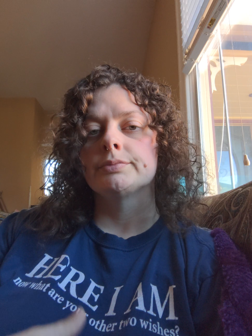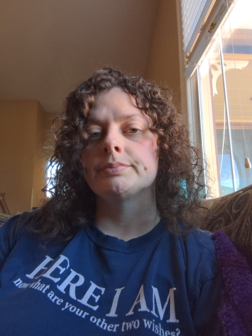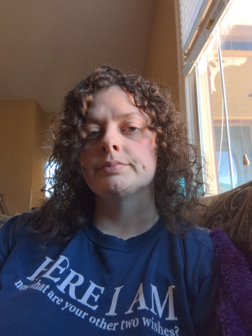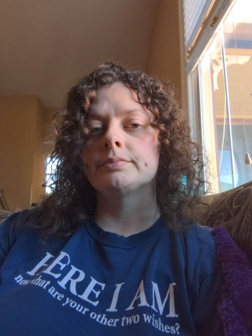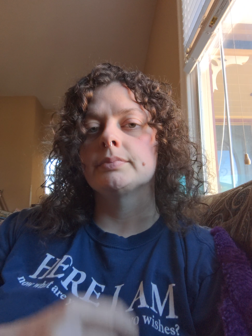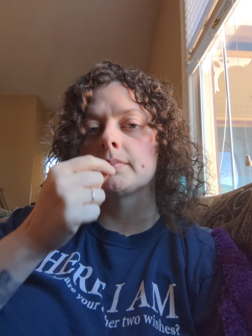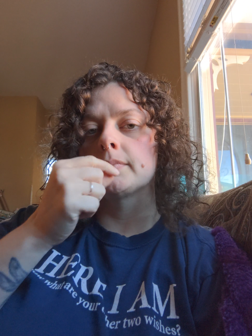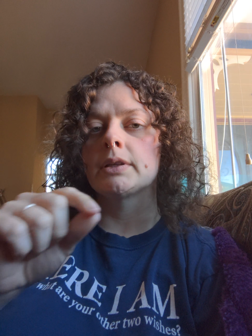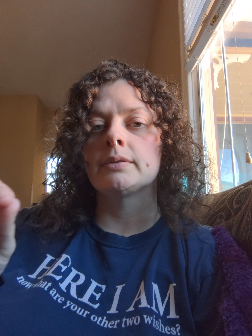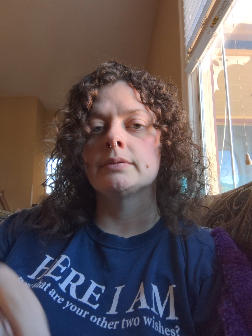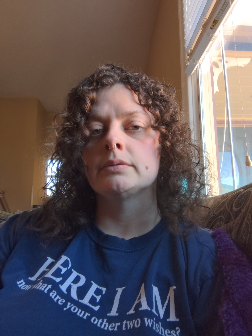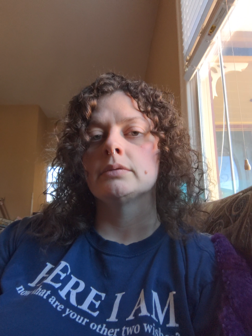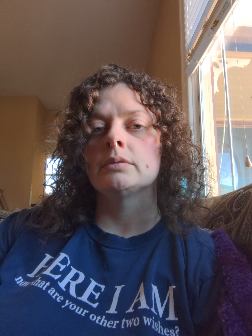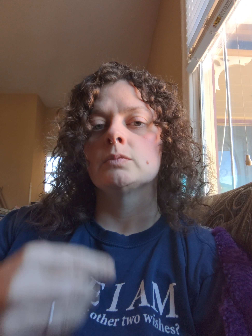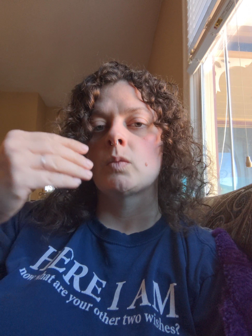pen